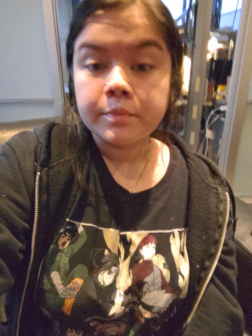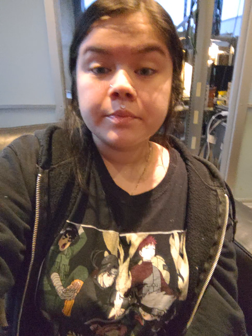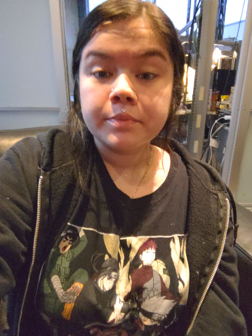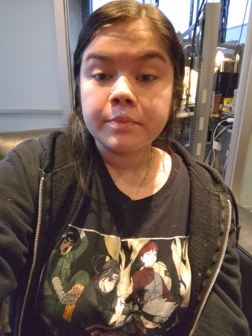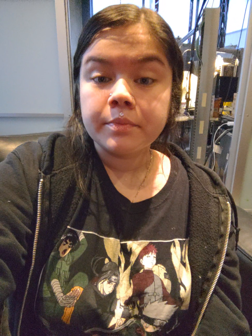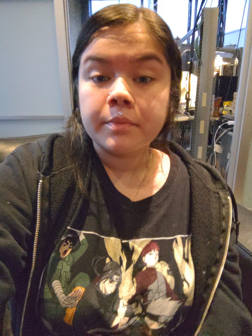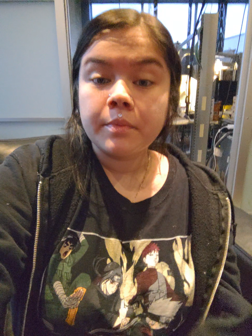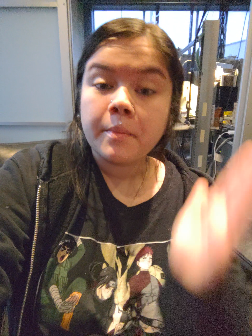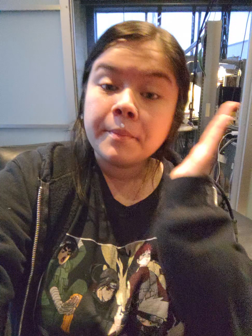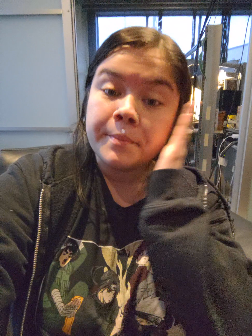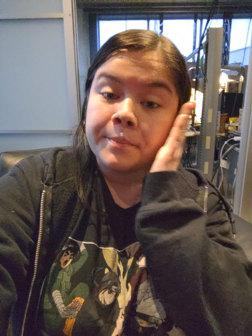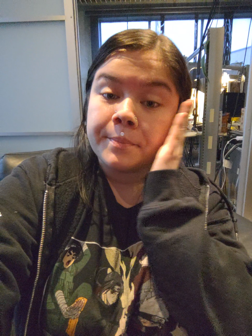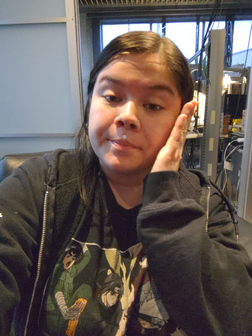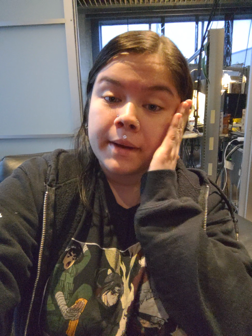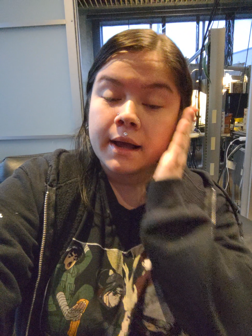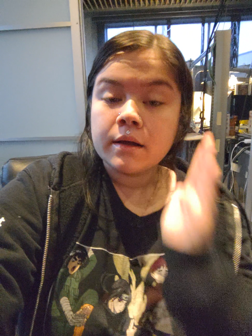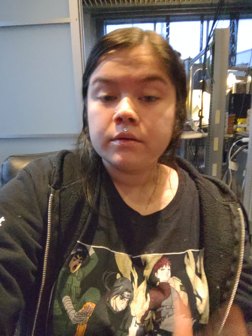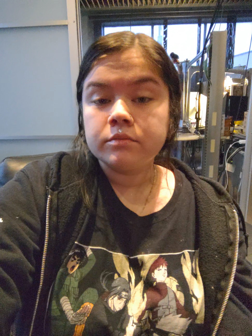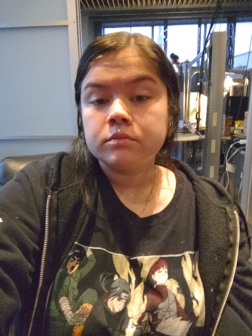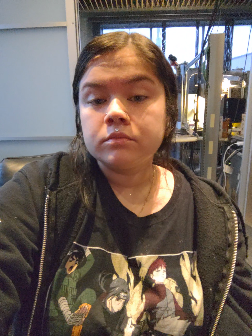bed